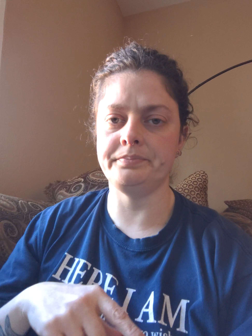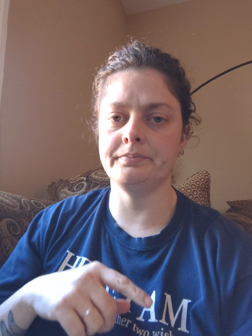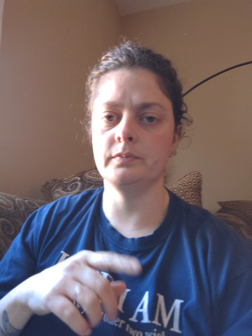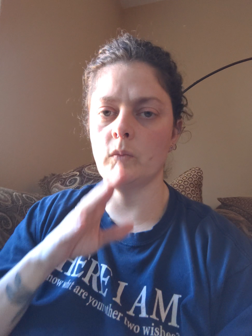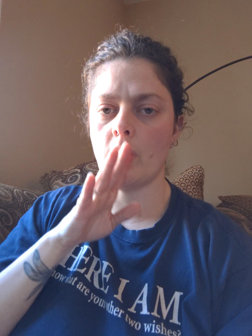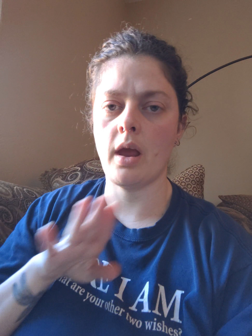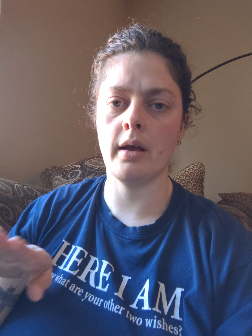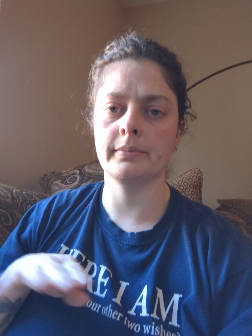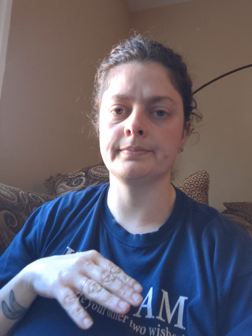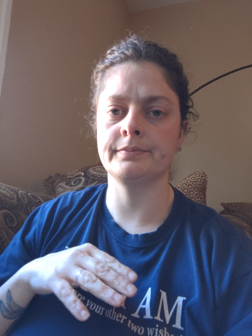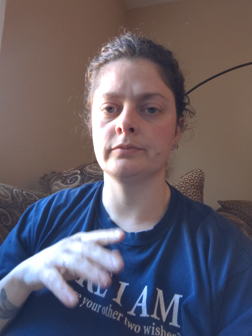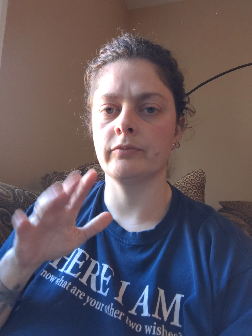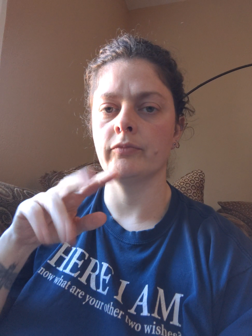quiet